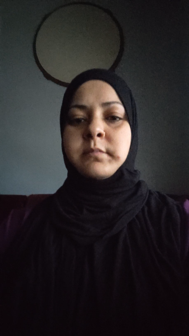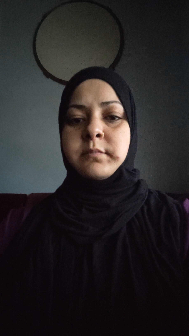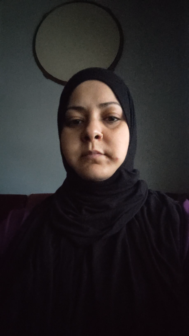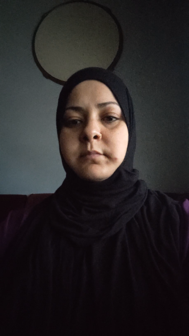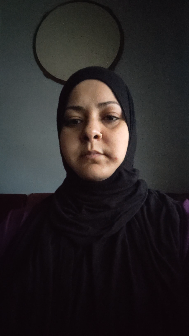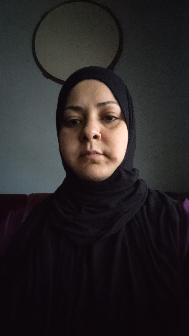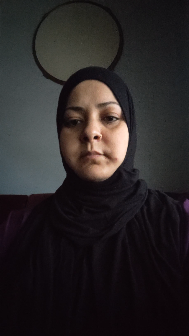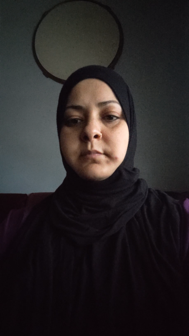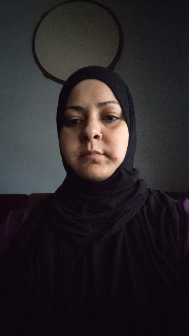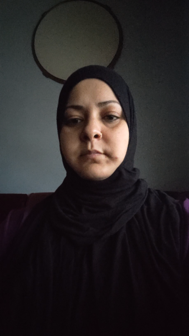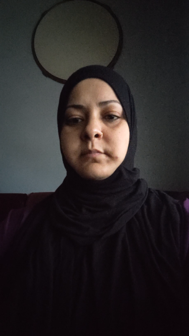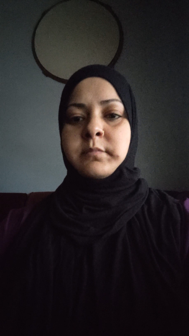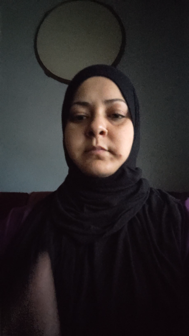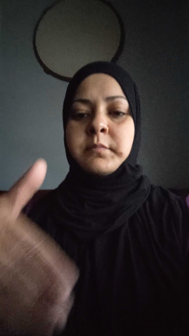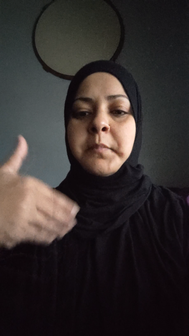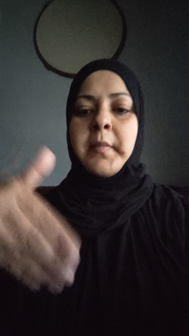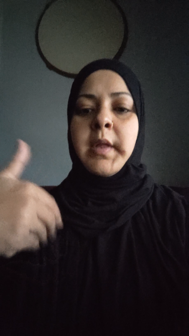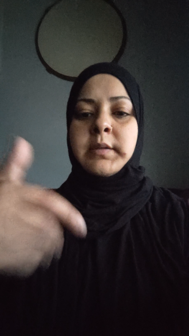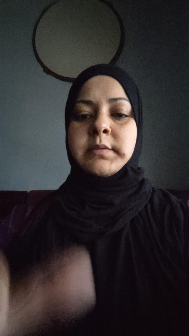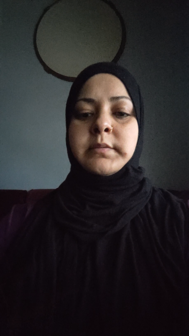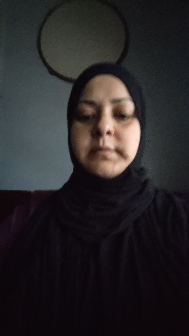pants